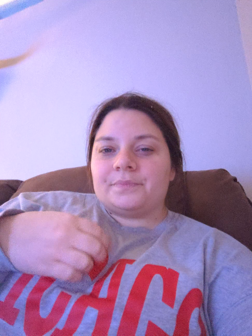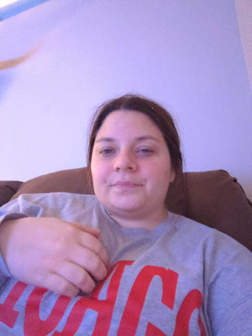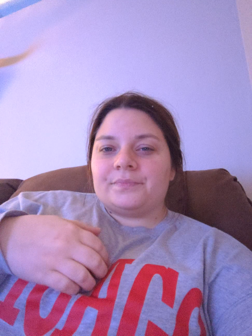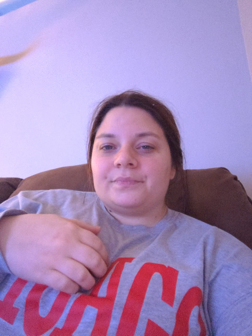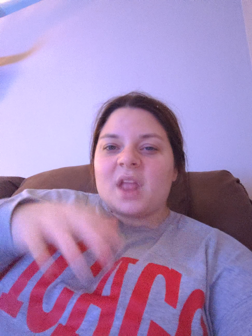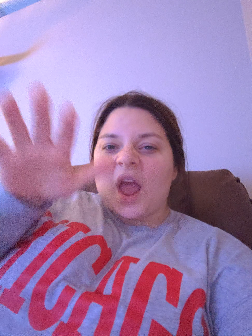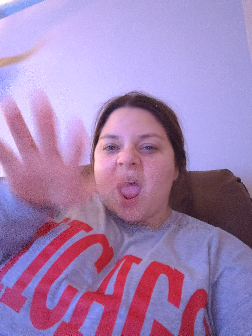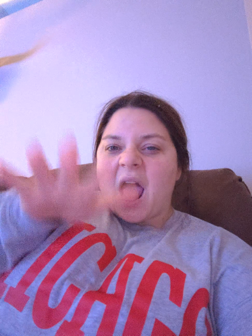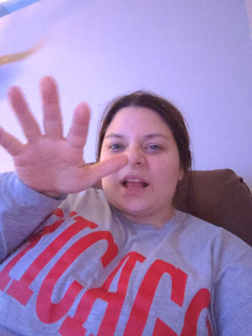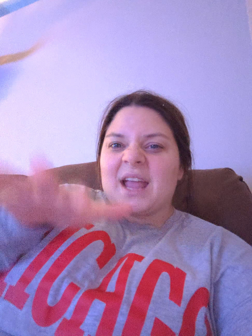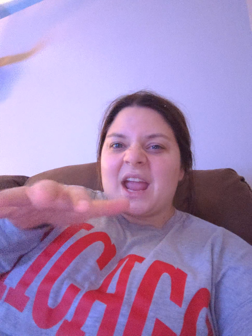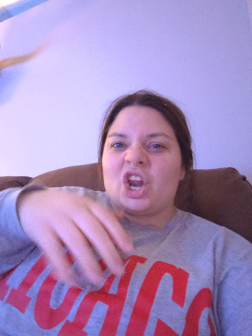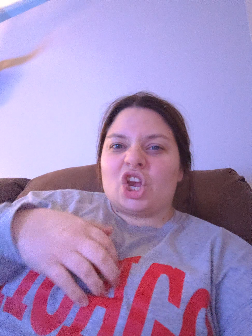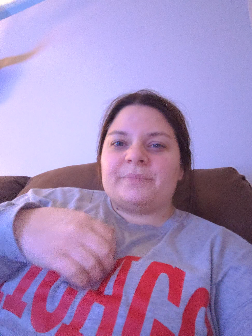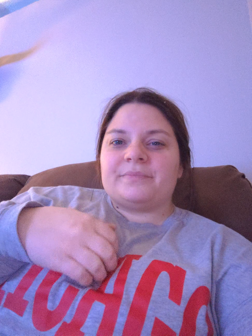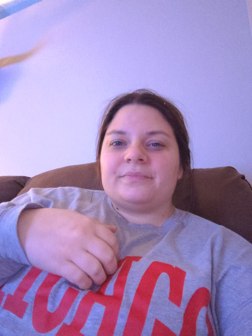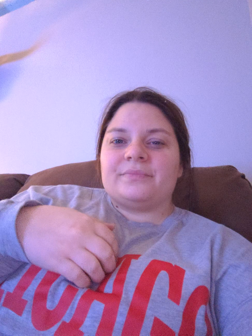alligator